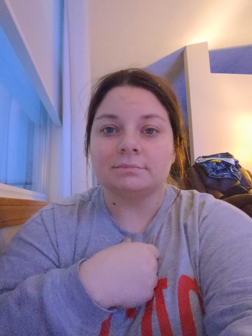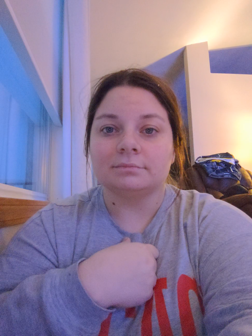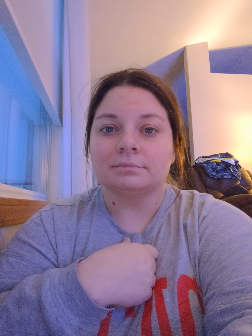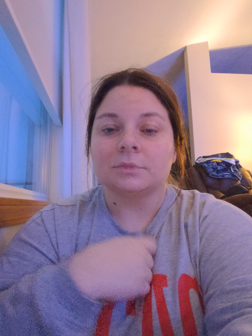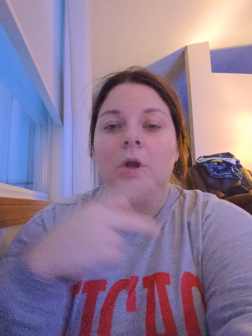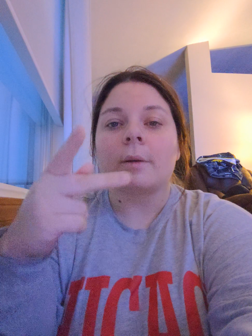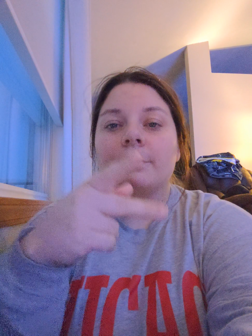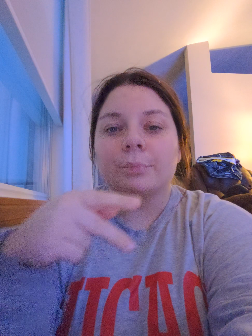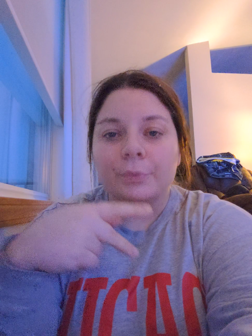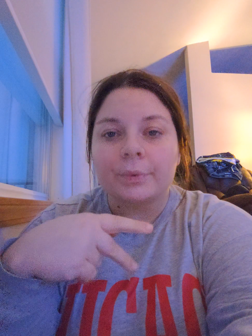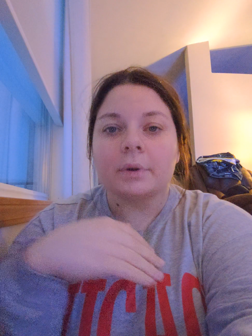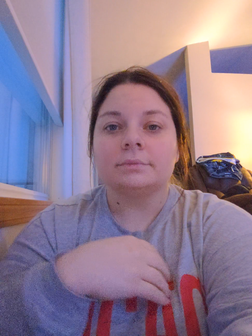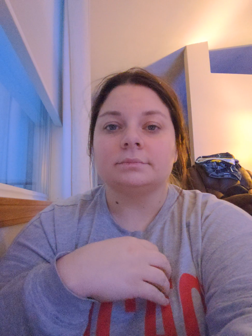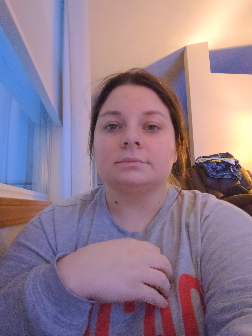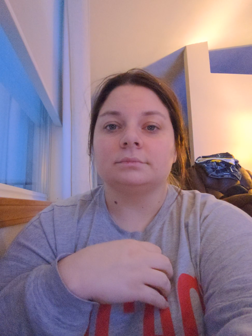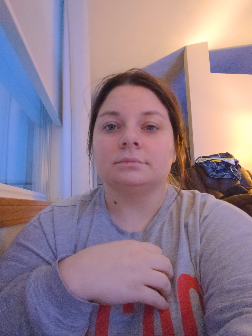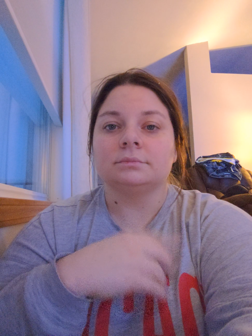pool